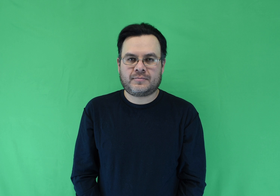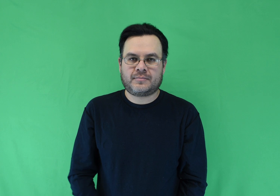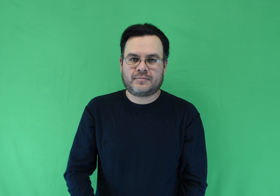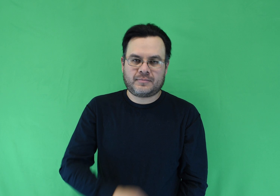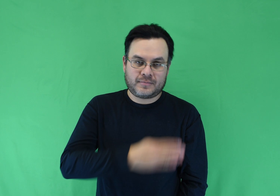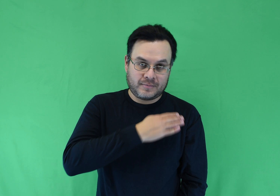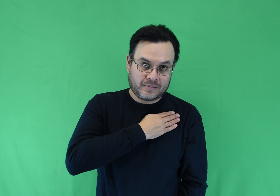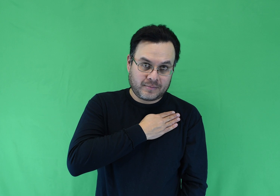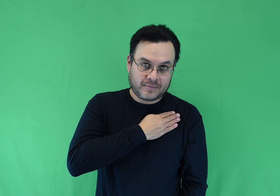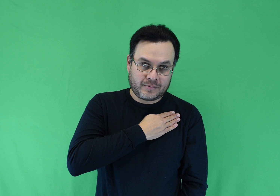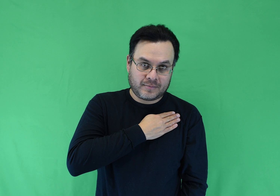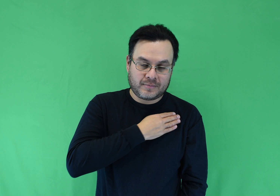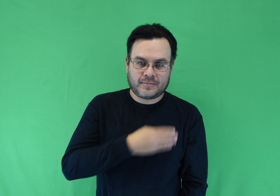bueno